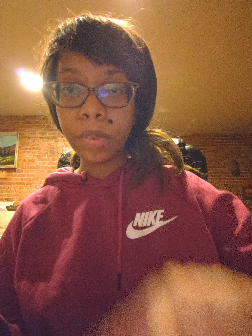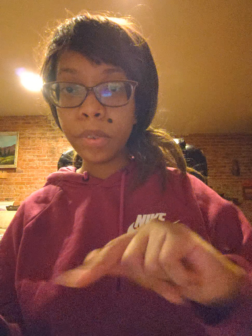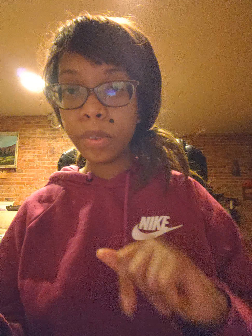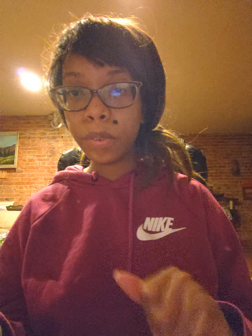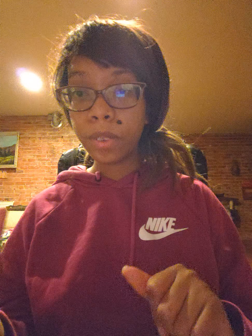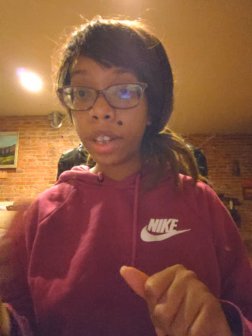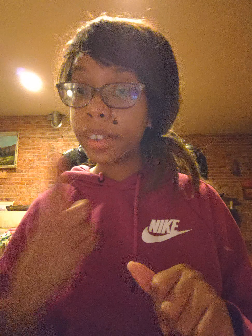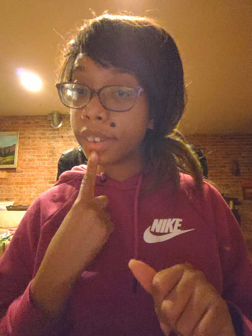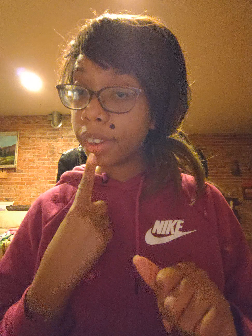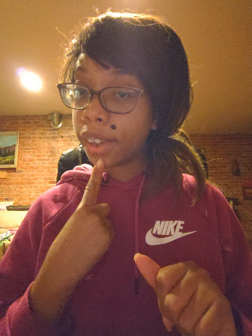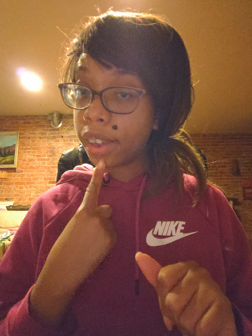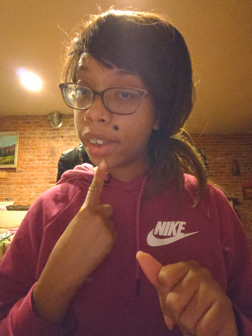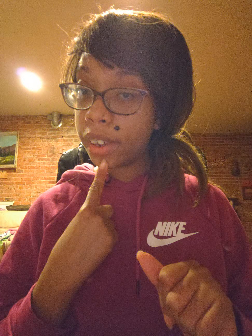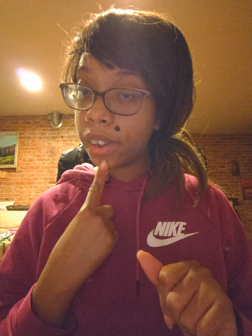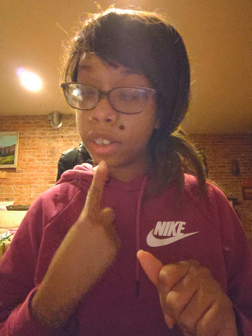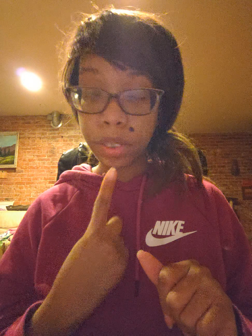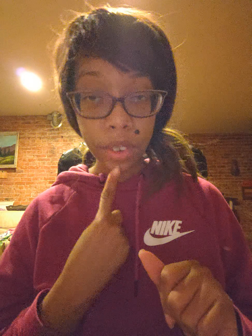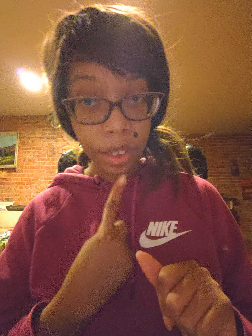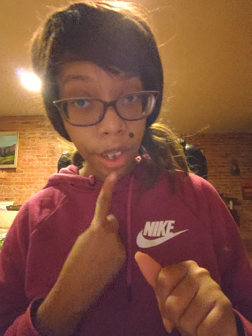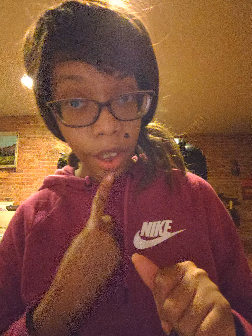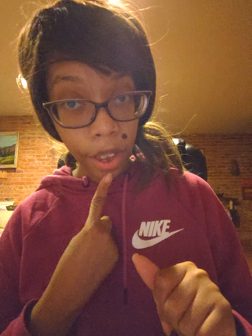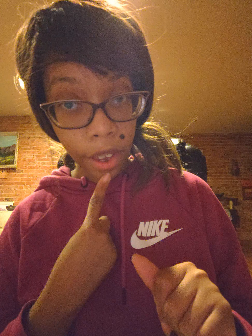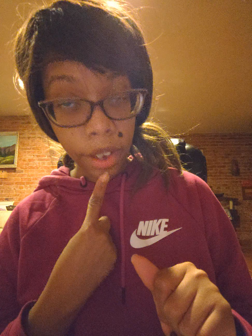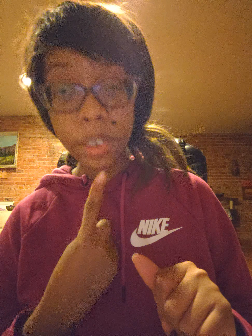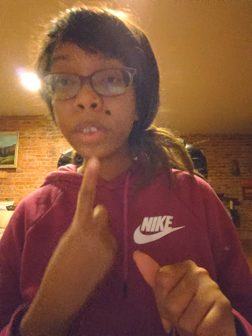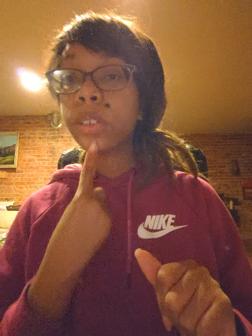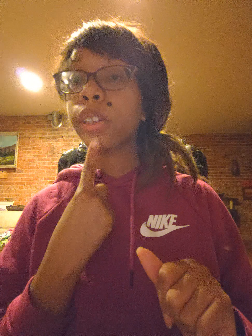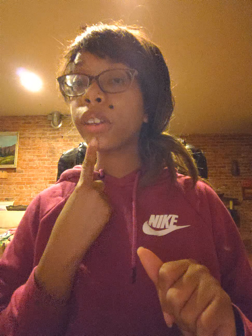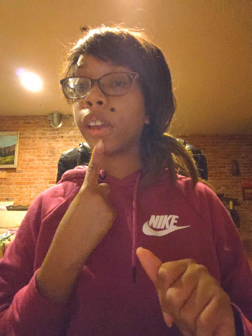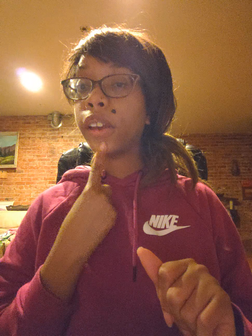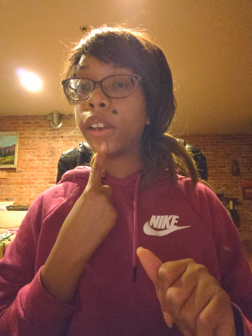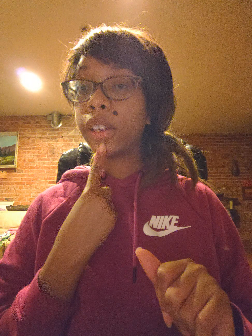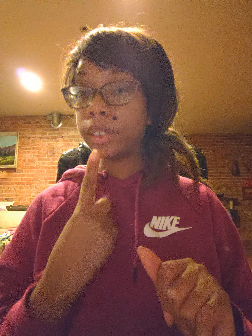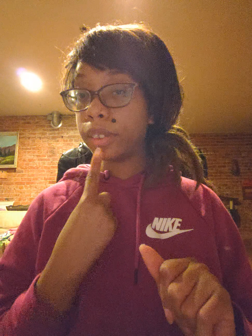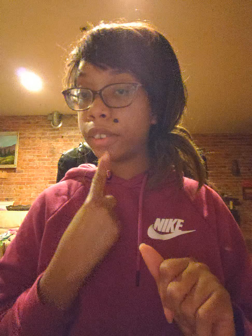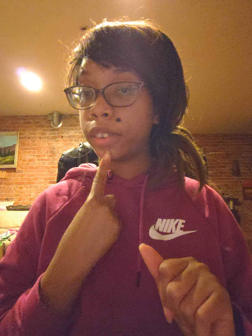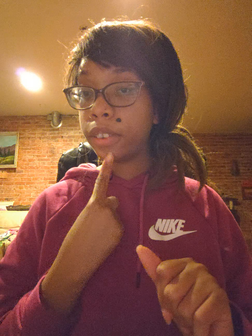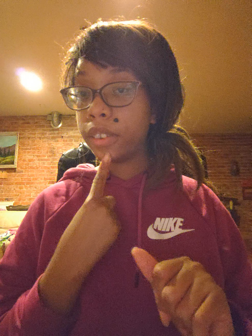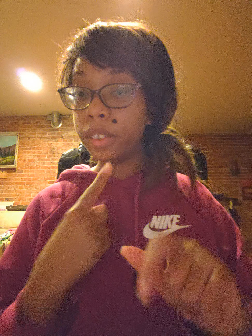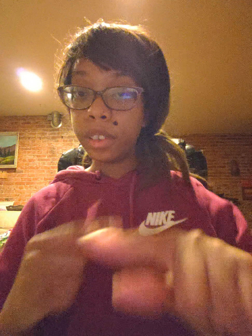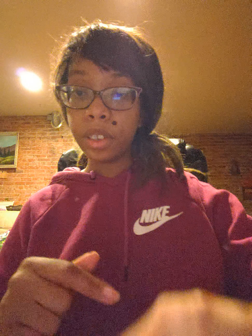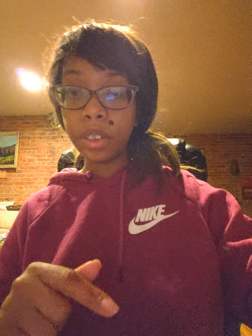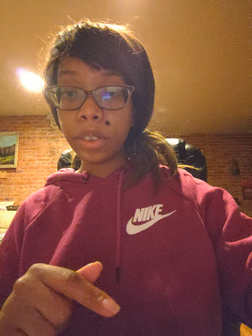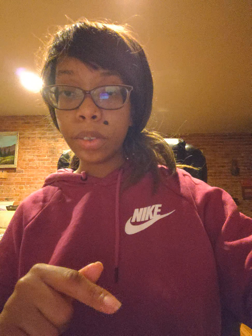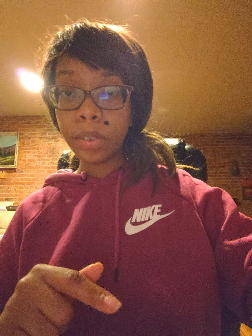say